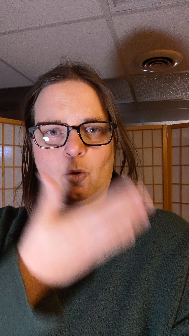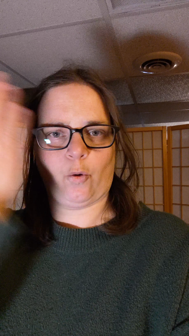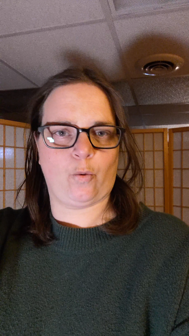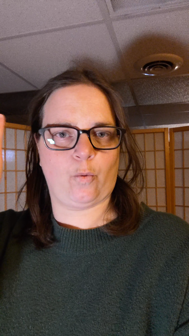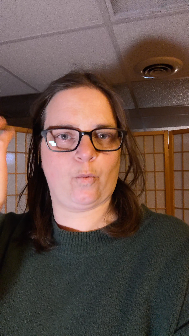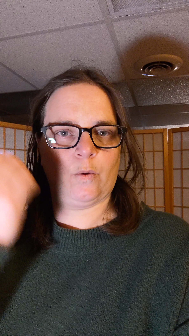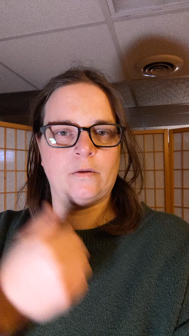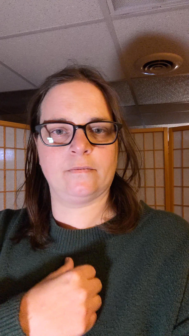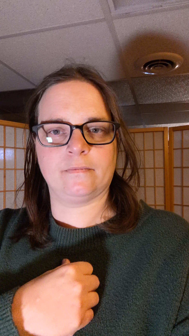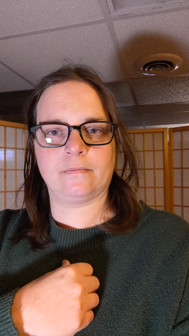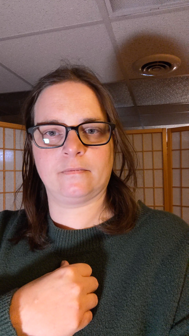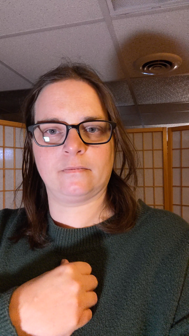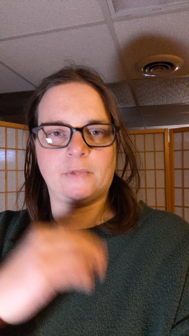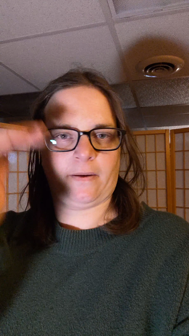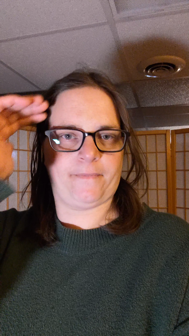big